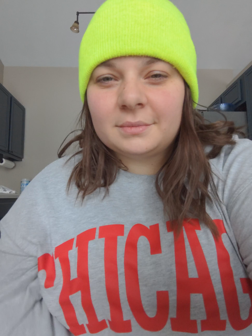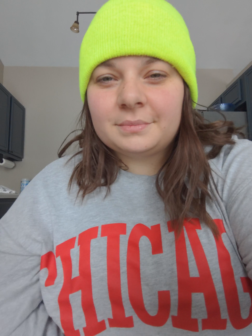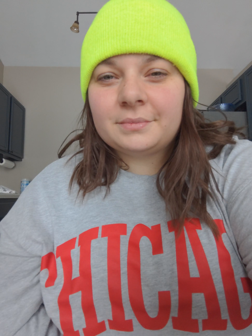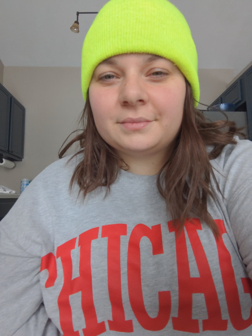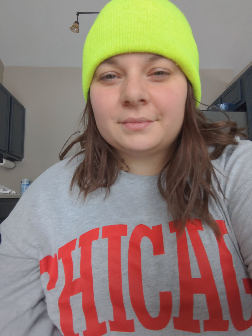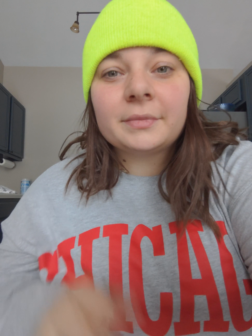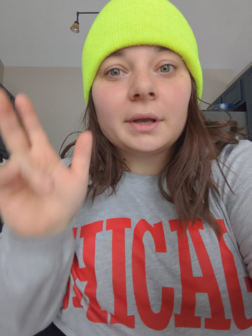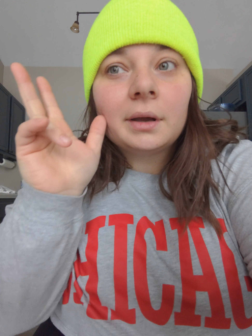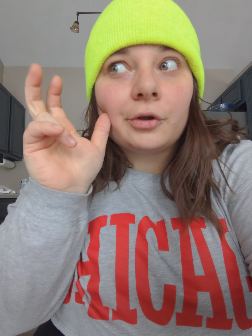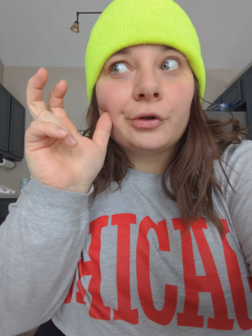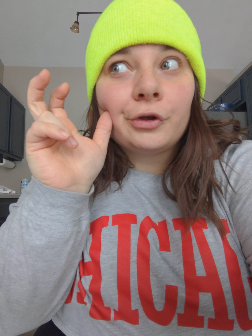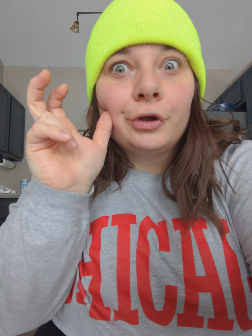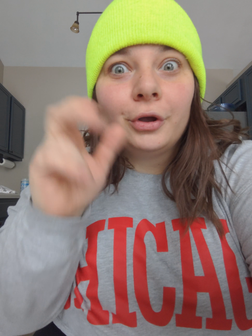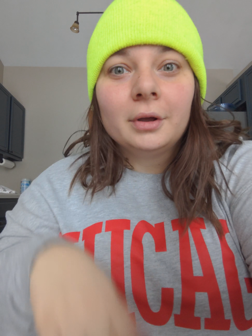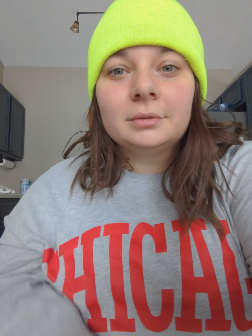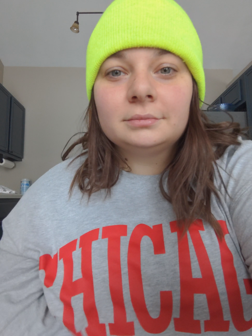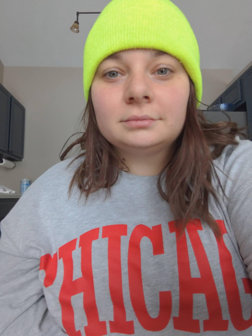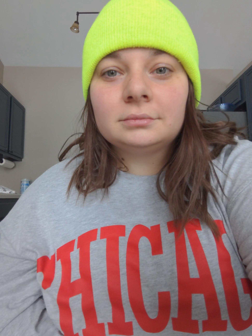hear